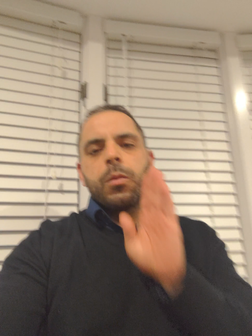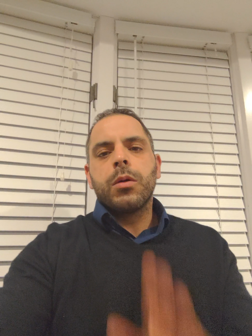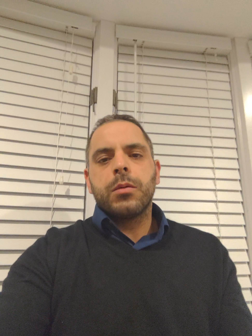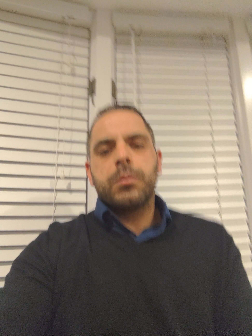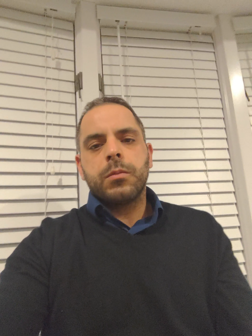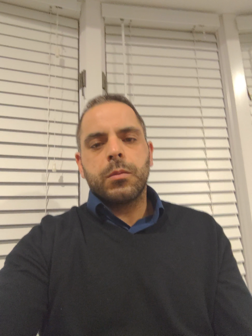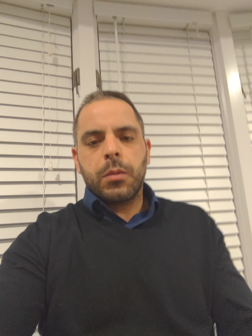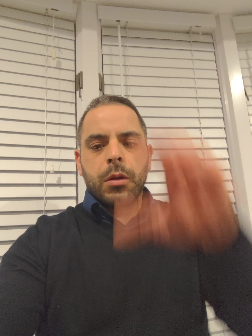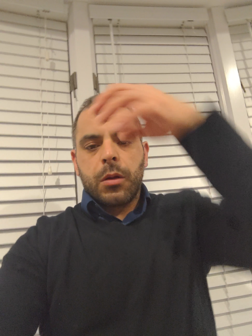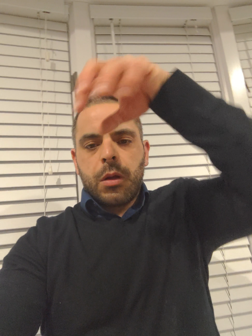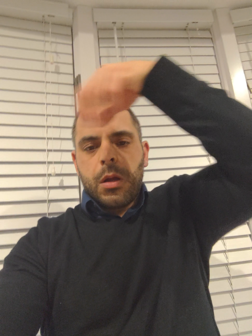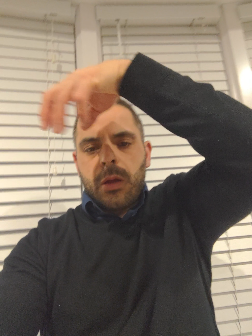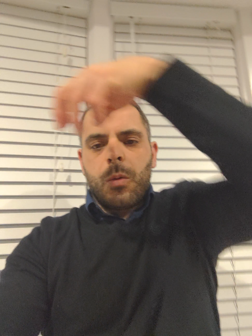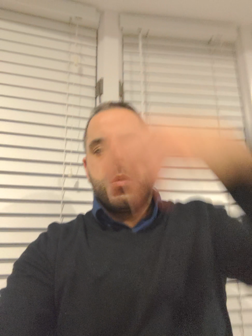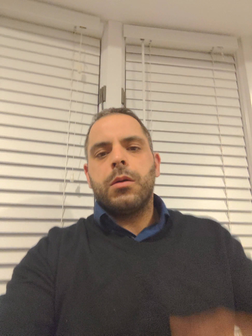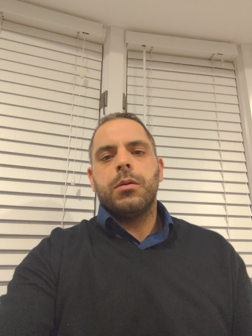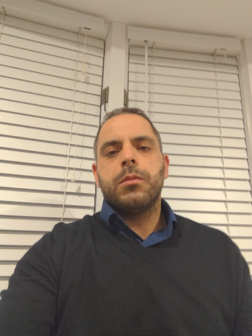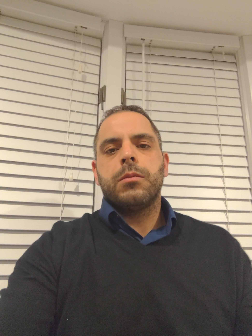cloud